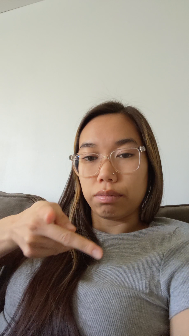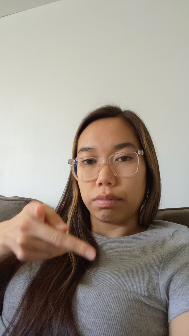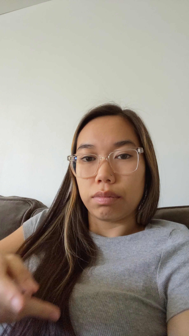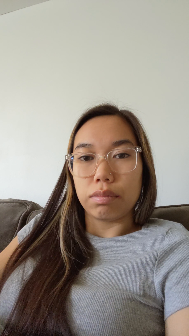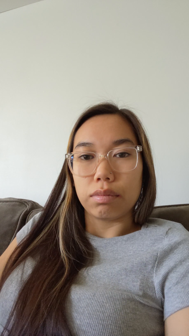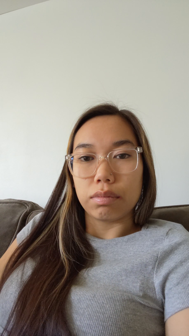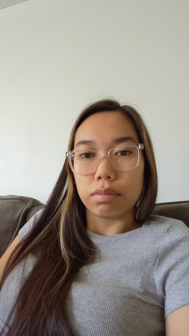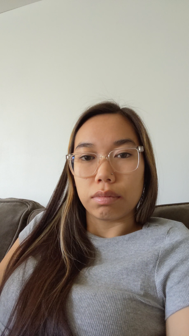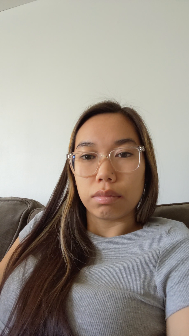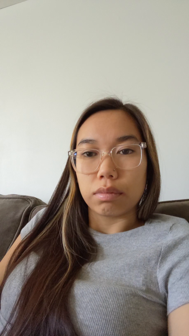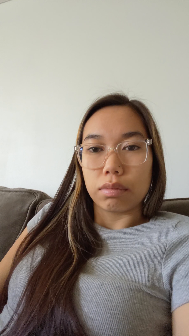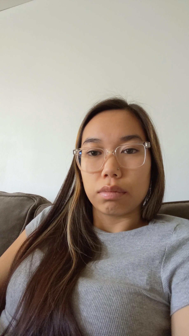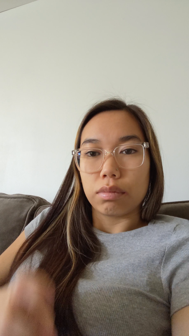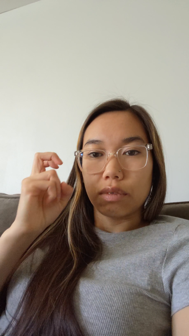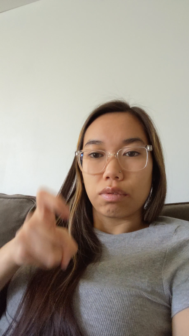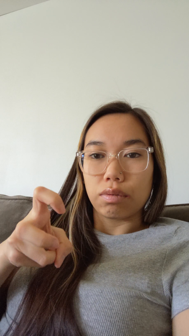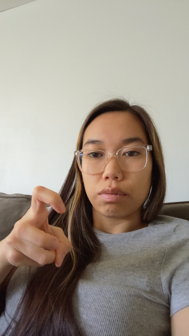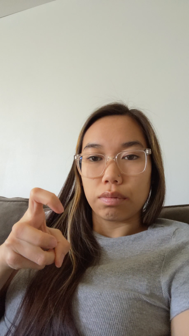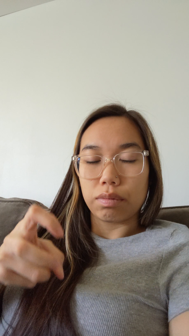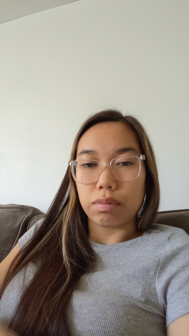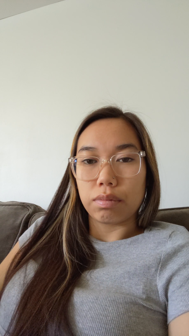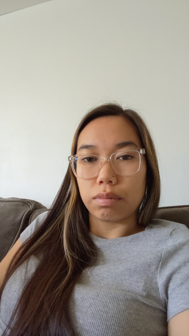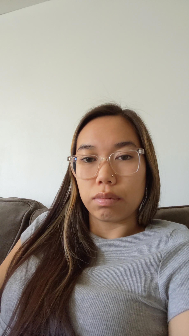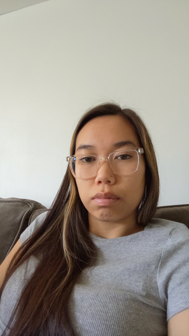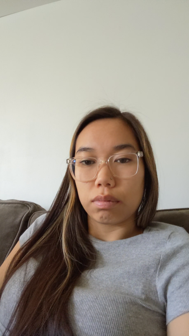hard